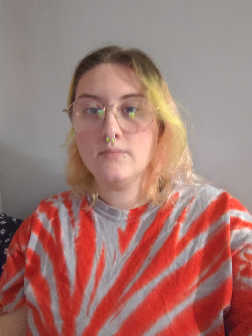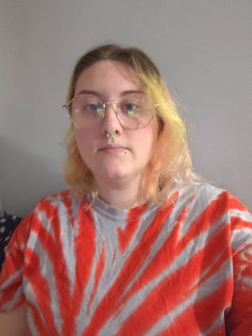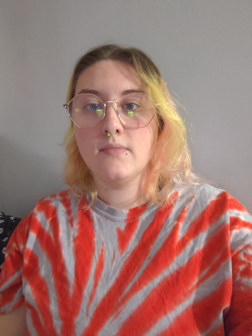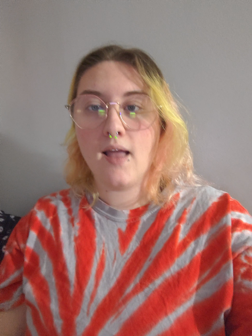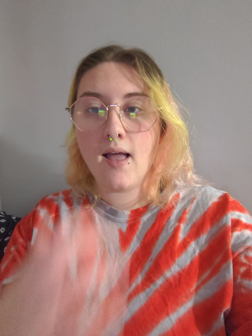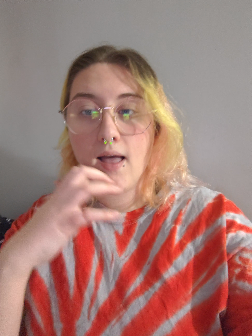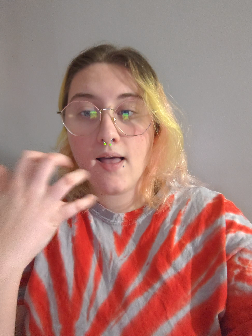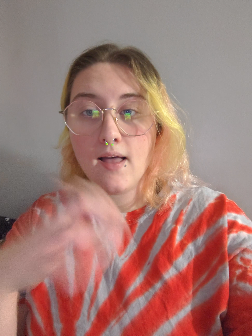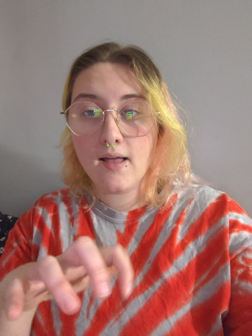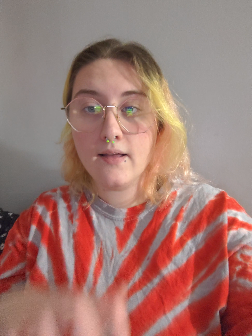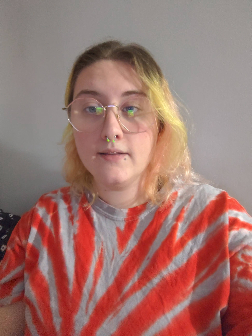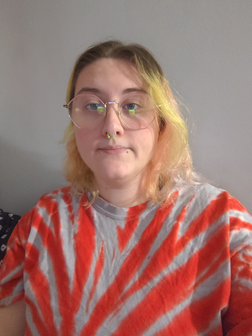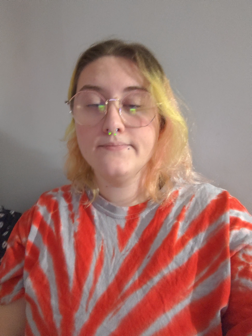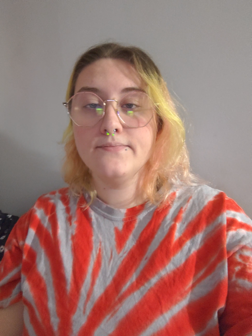hot